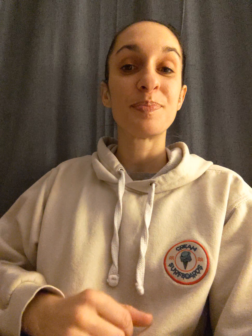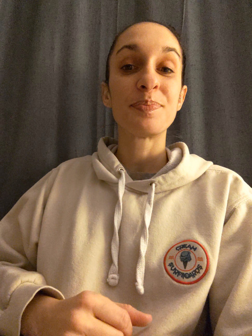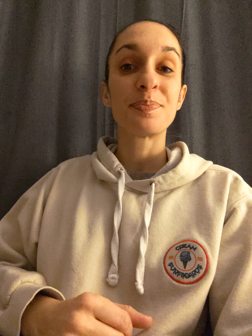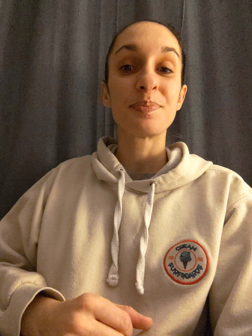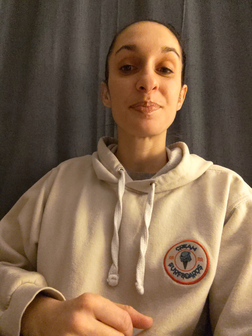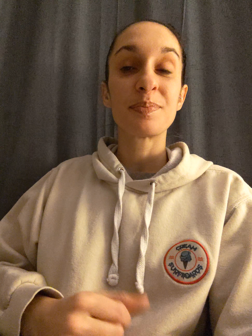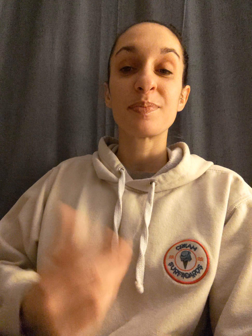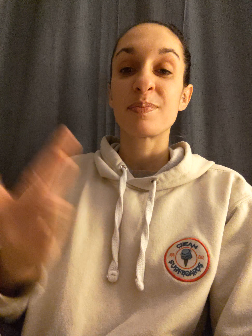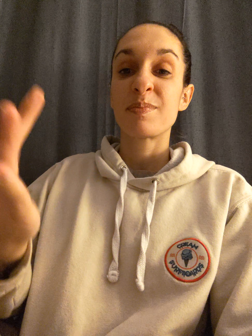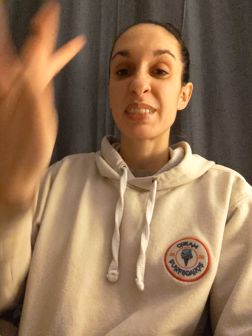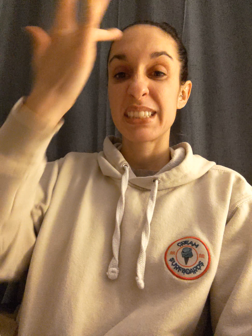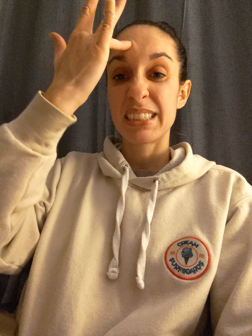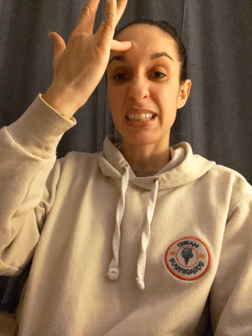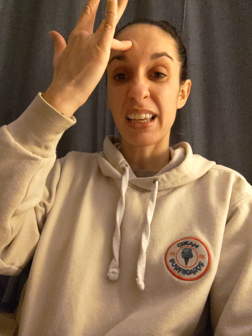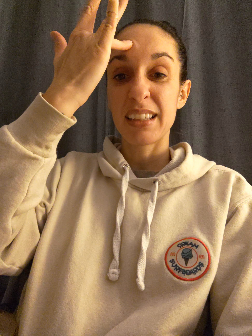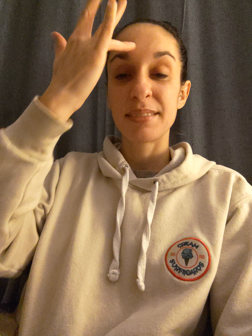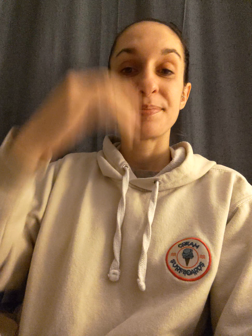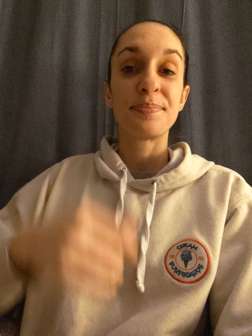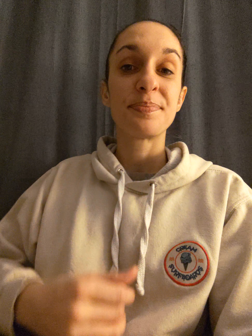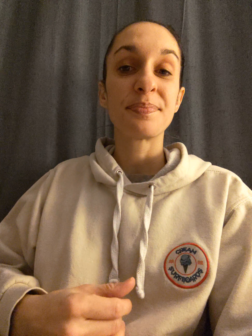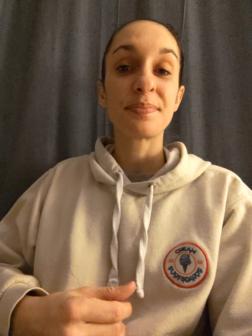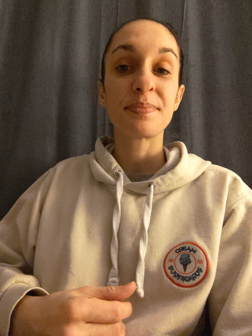sick